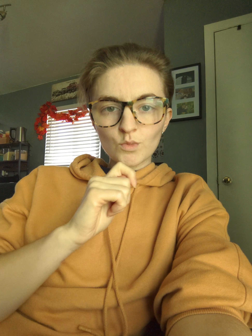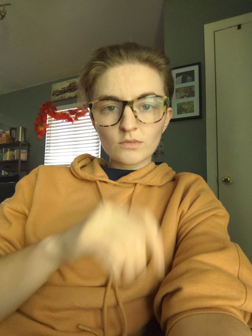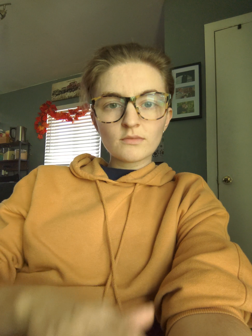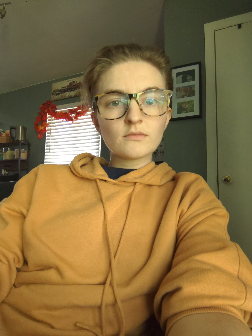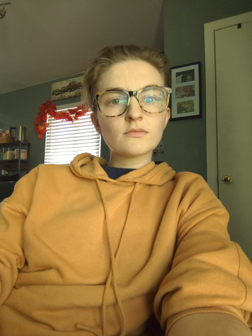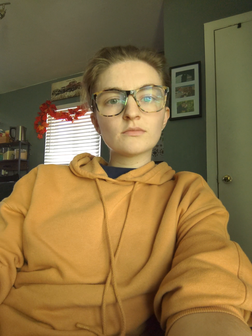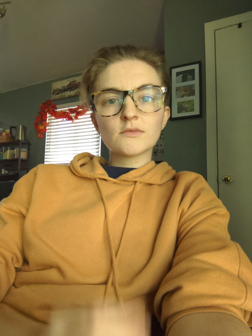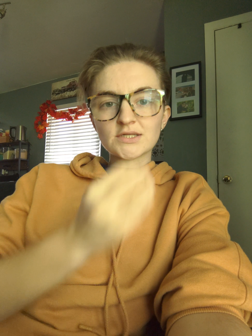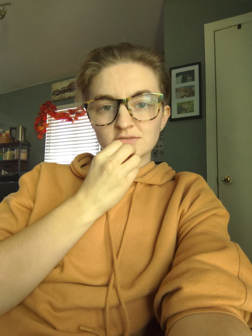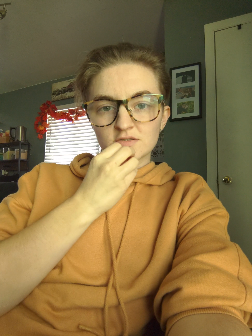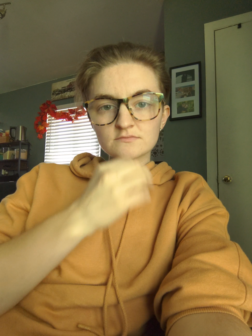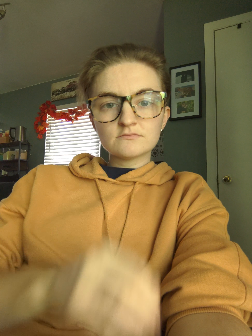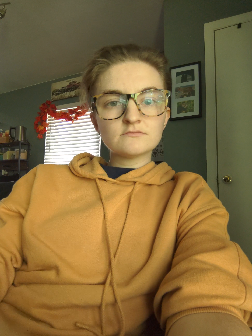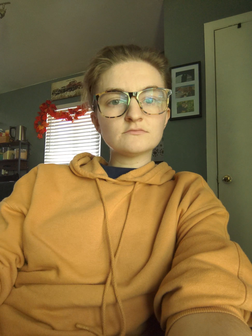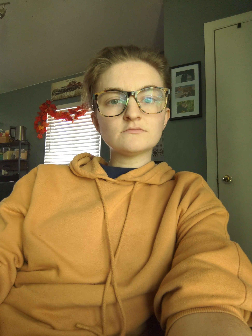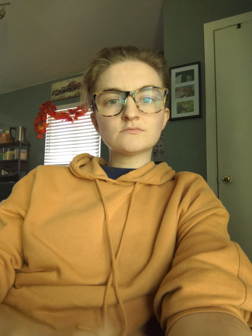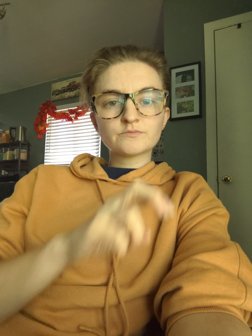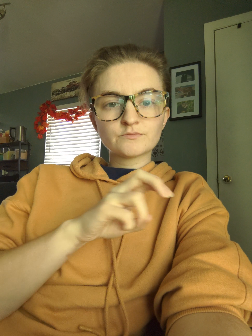eat